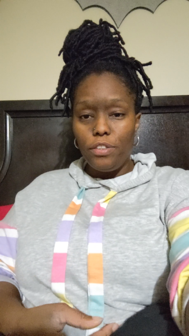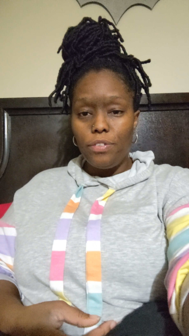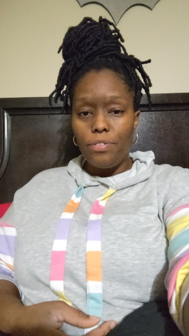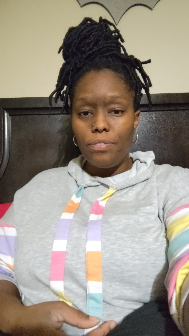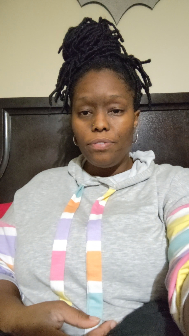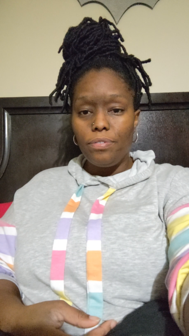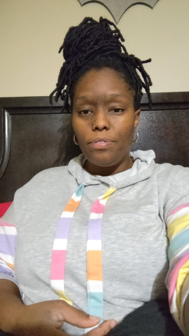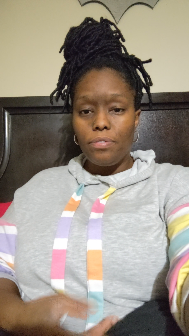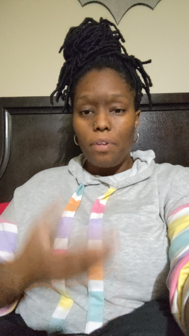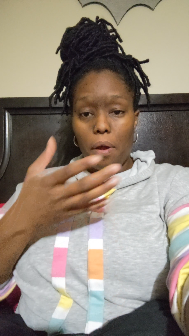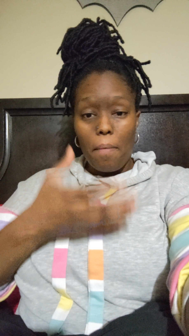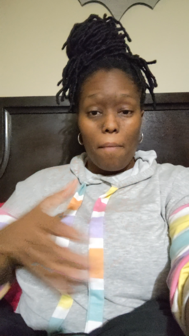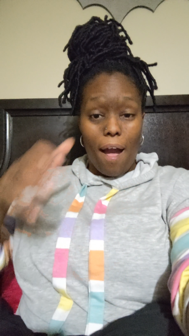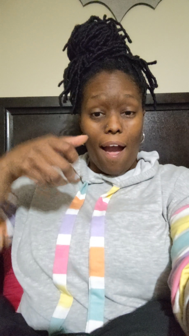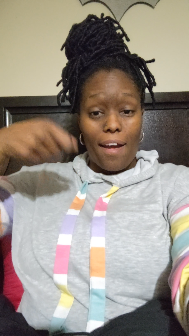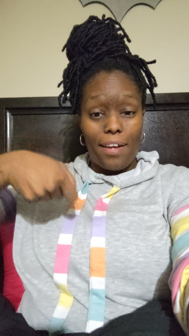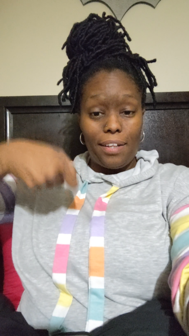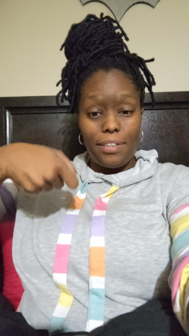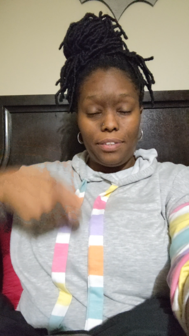bucket